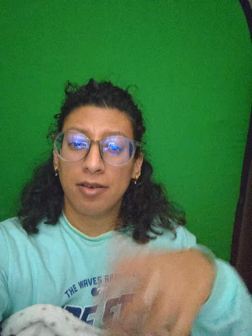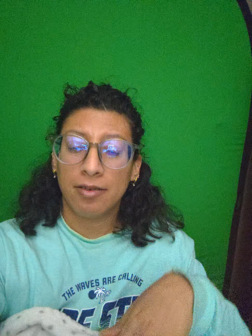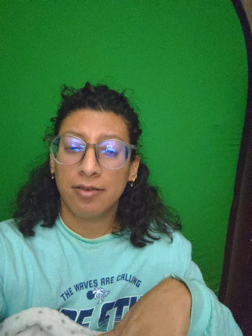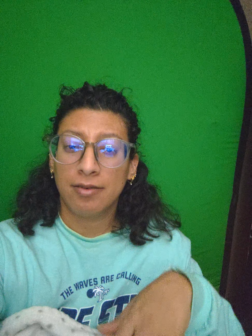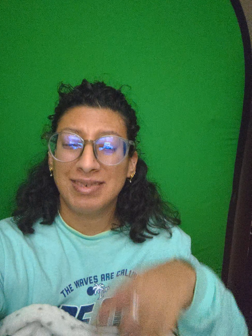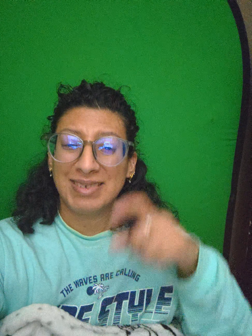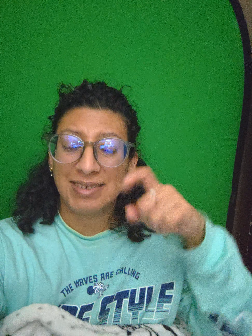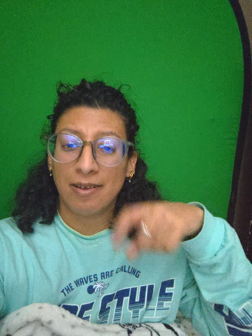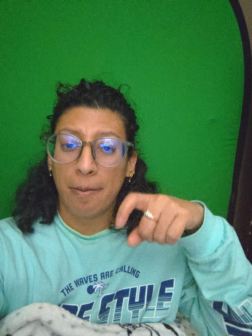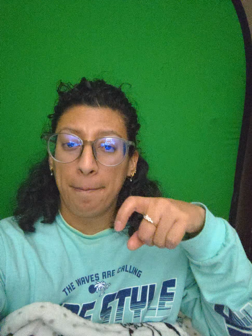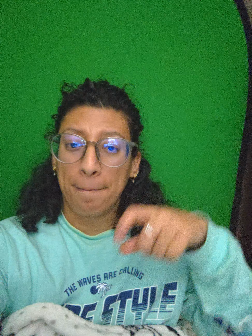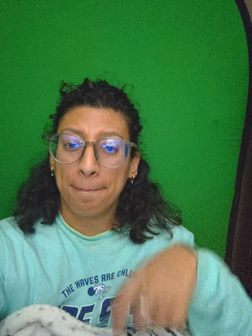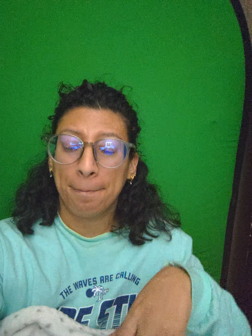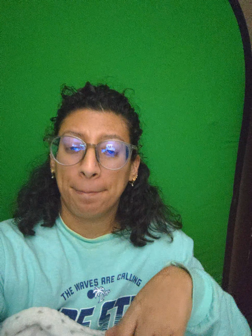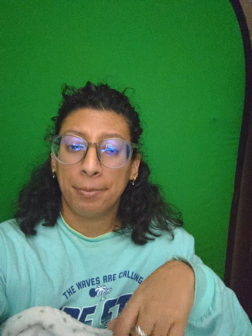time